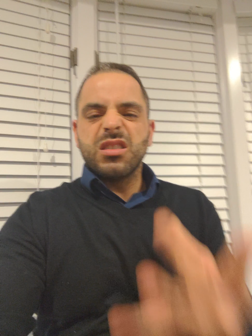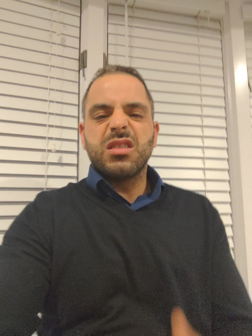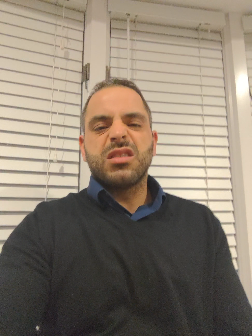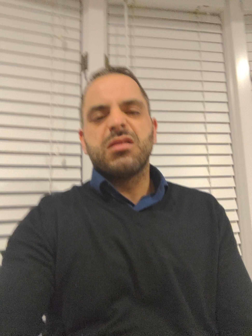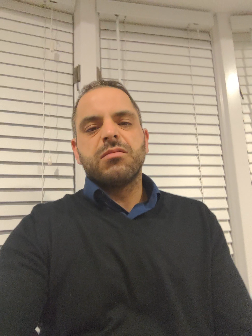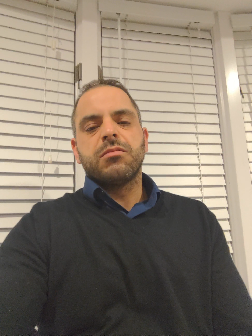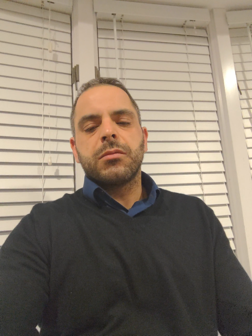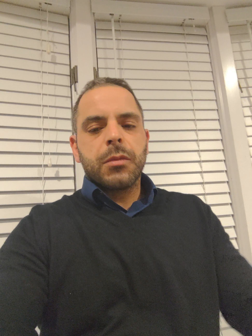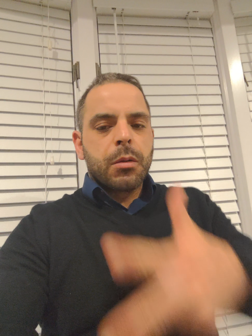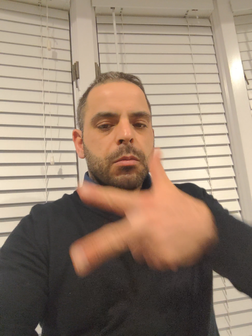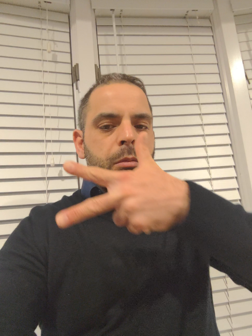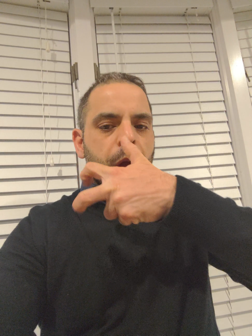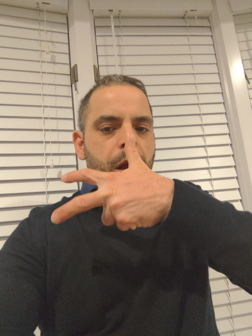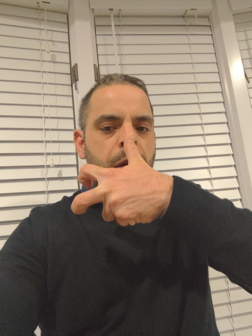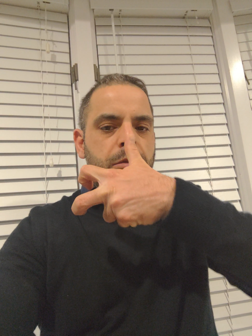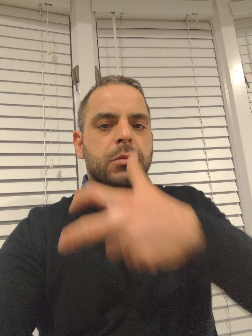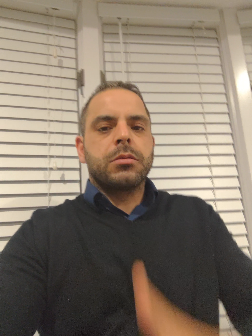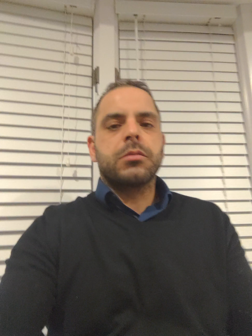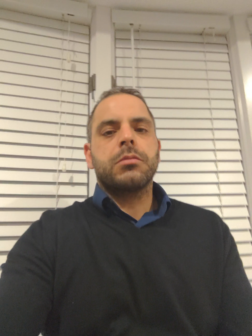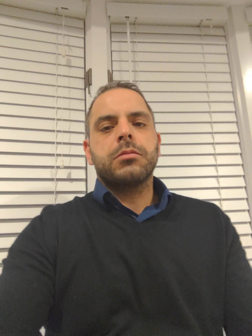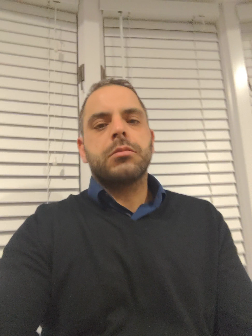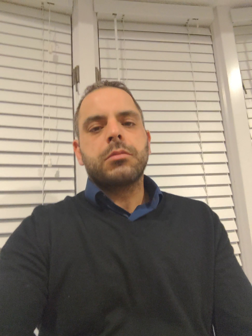bug